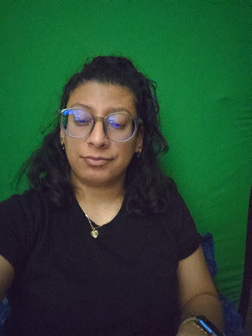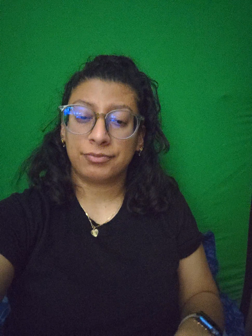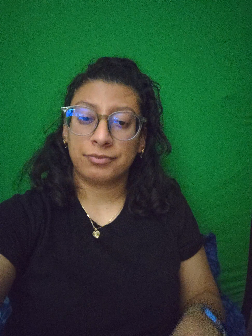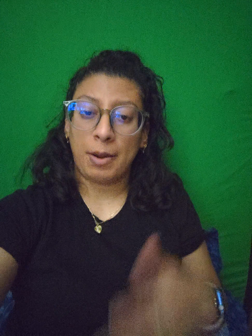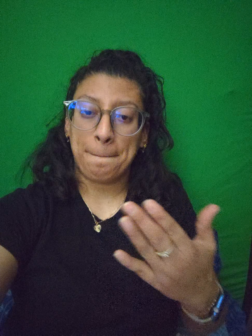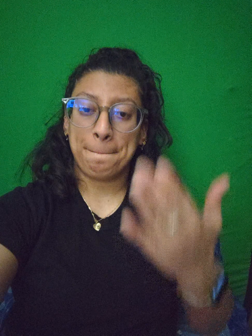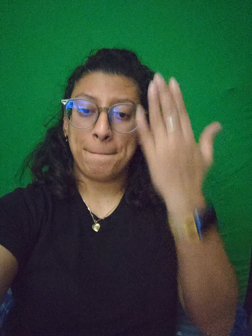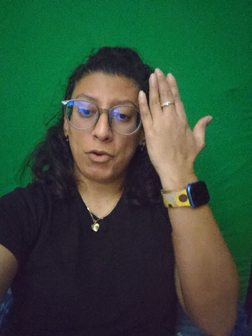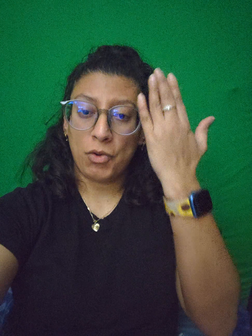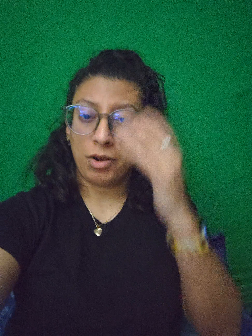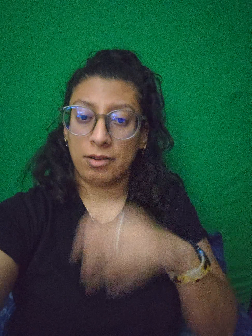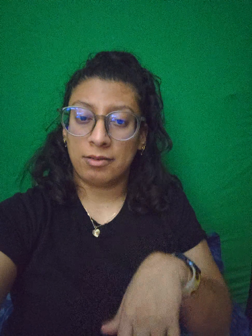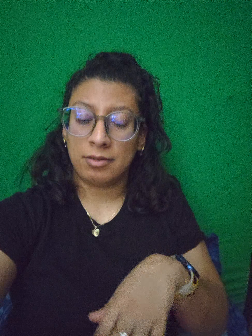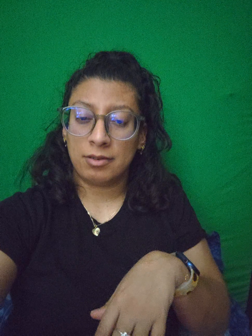morning